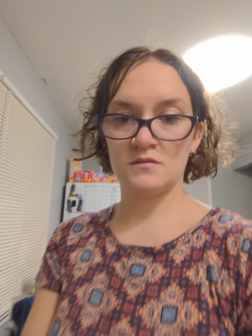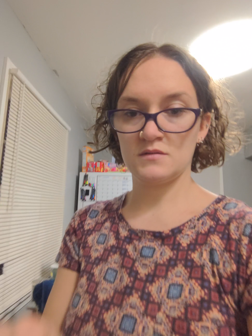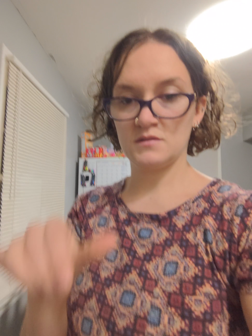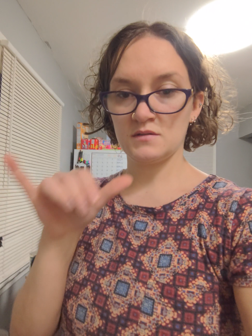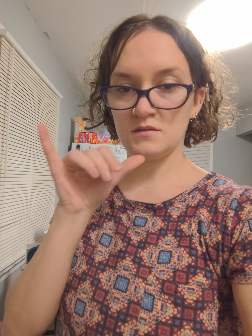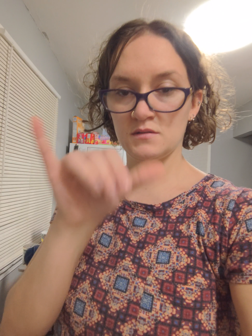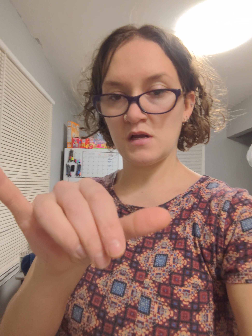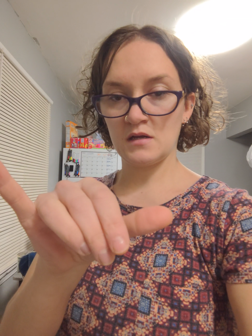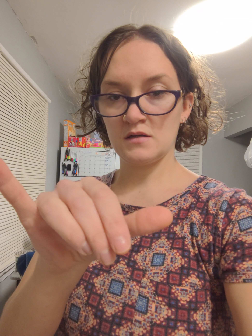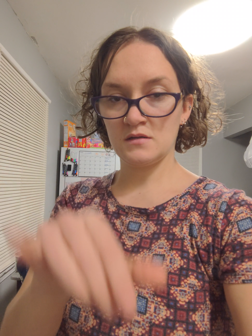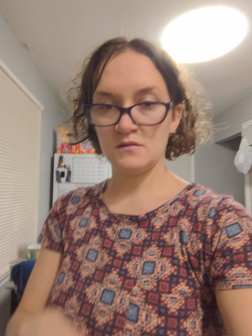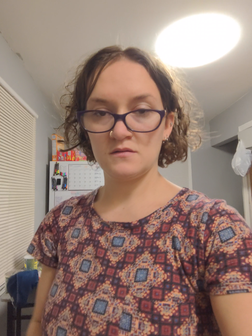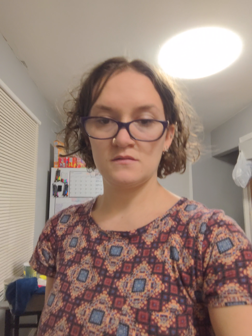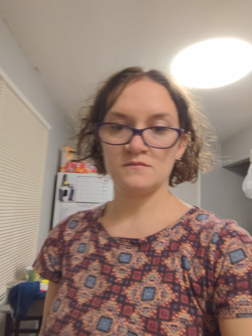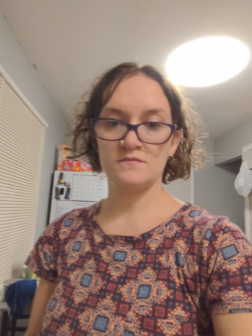stay